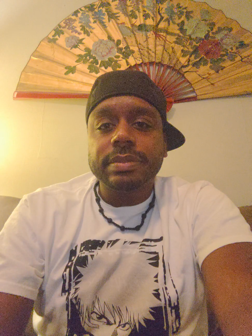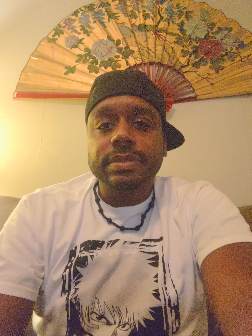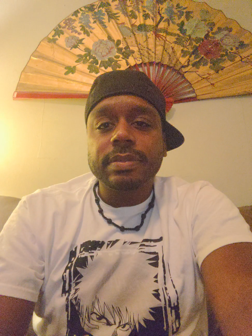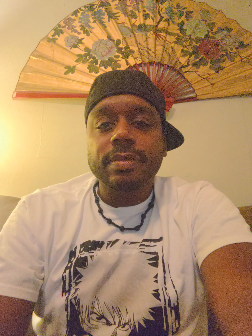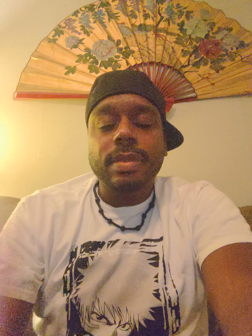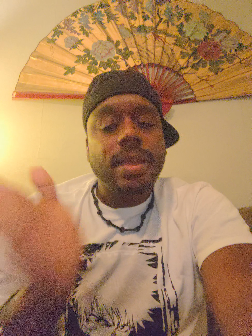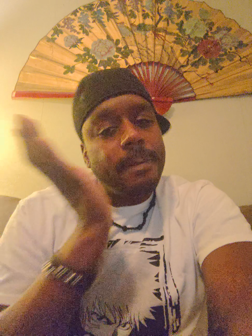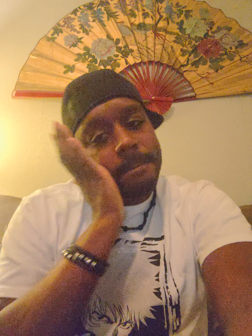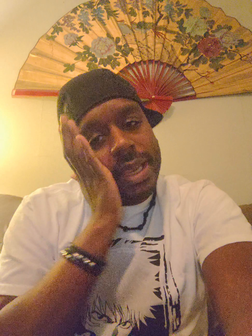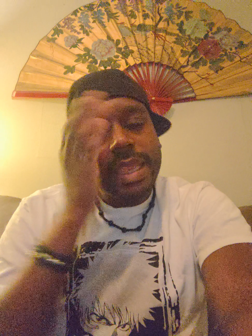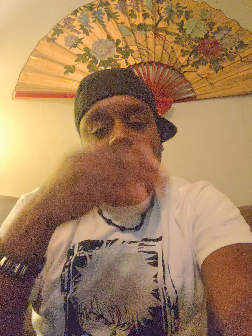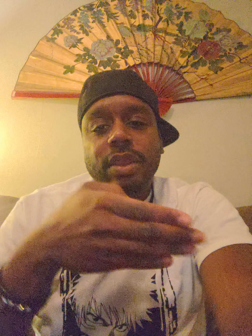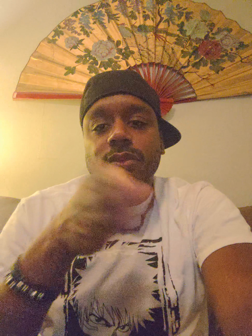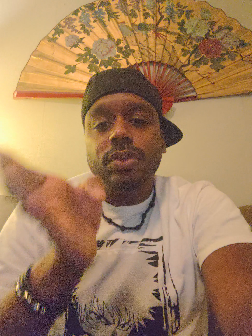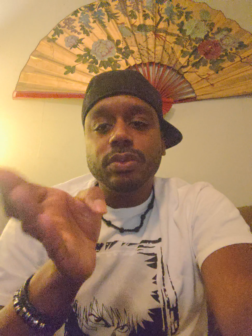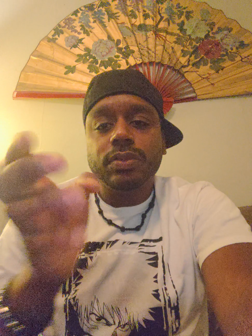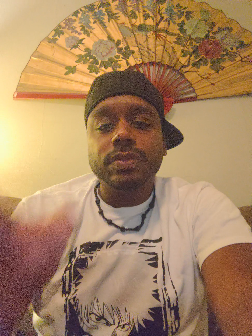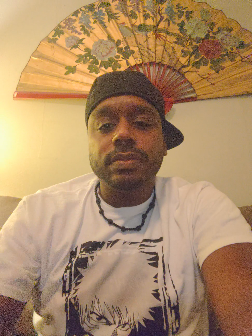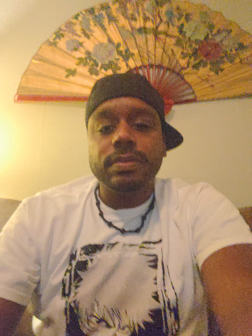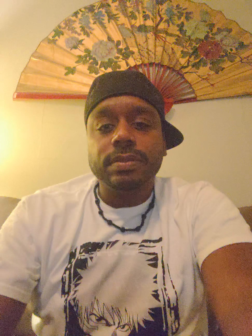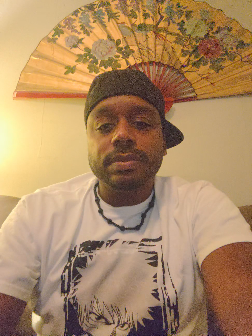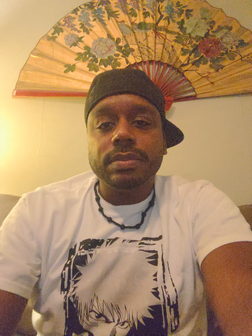bedroom